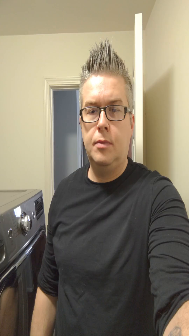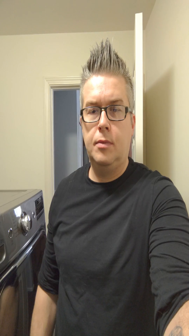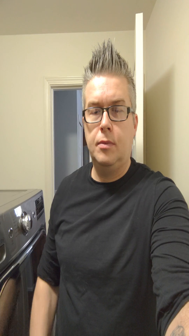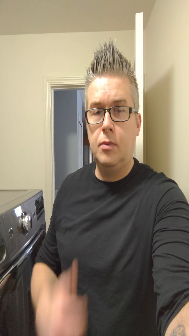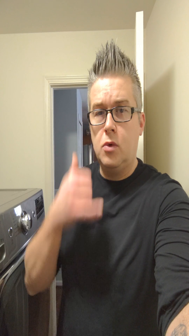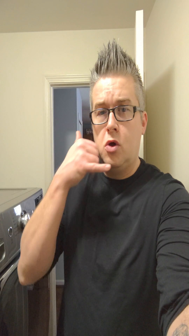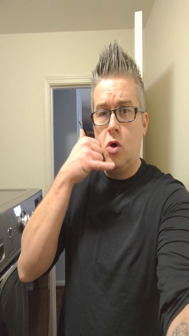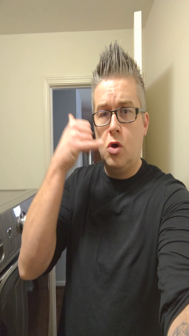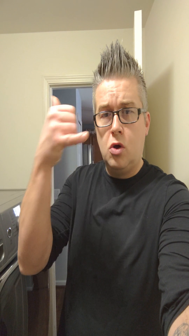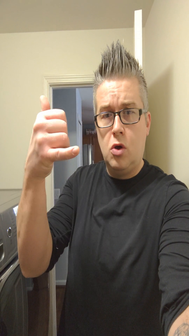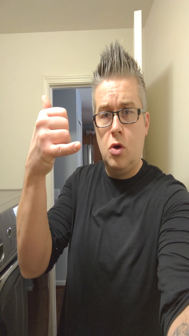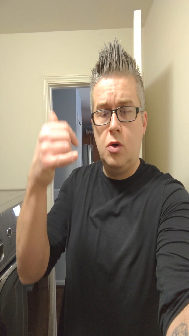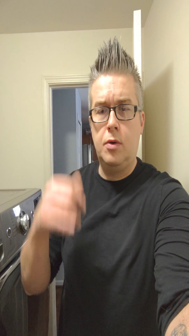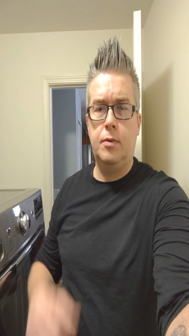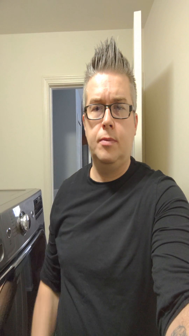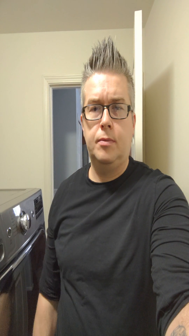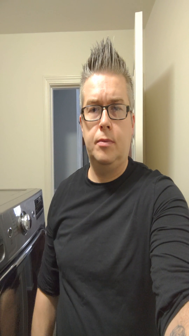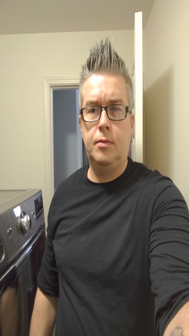call on the phone